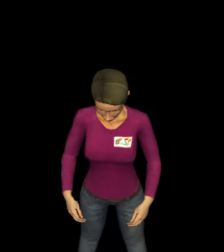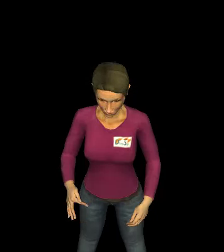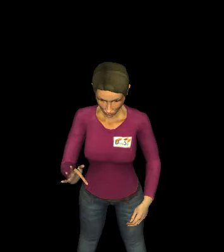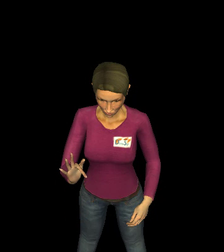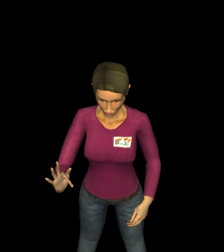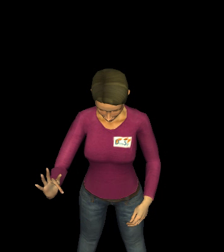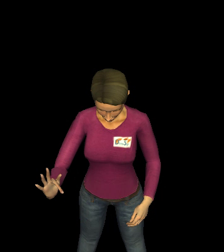فرنسا